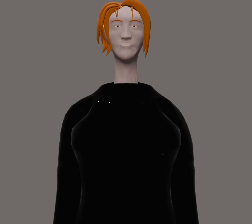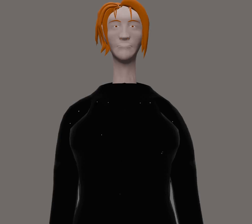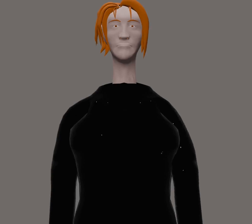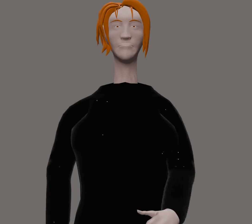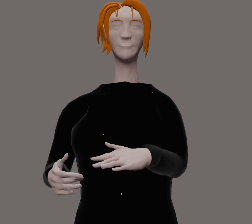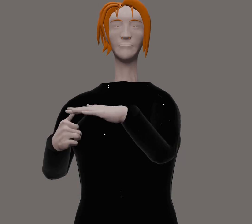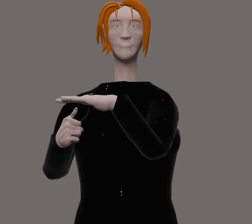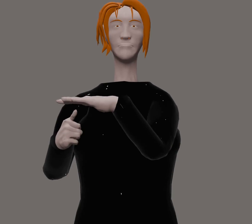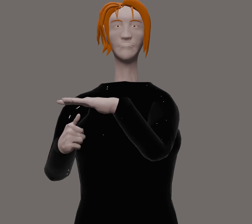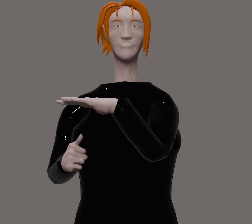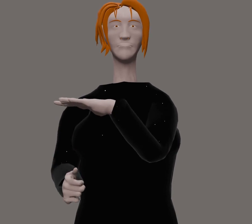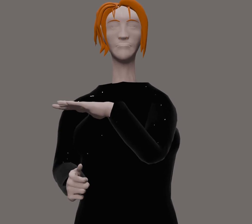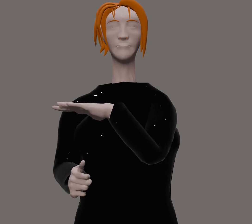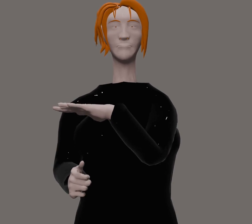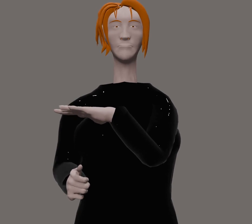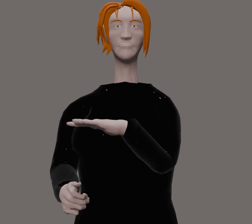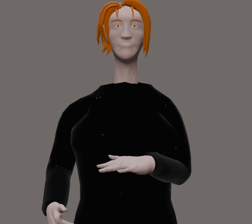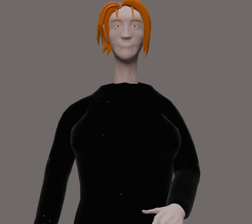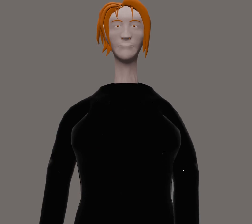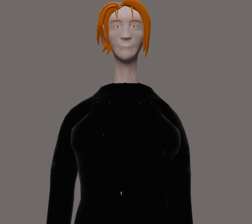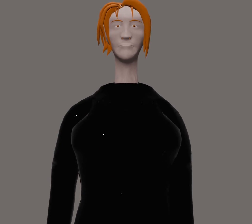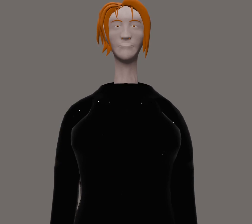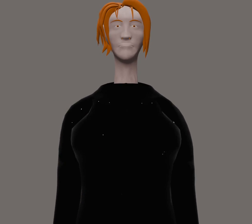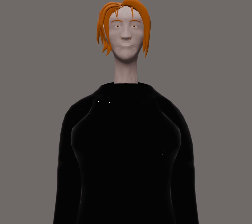Below